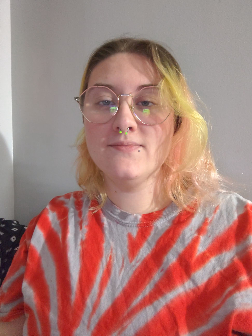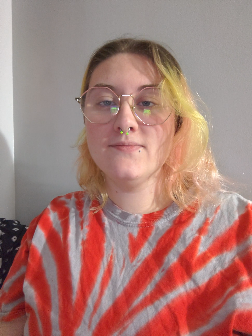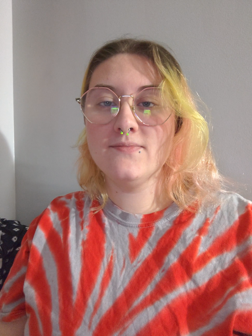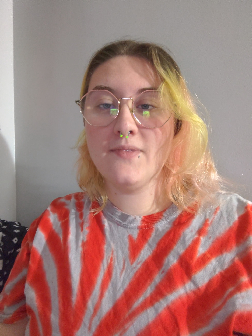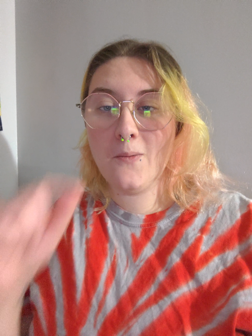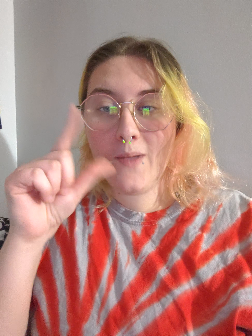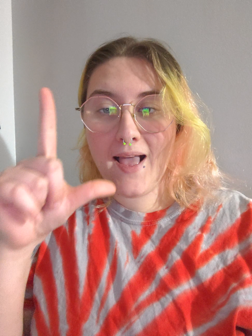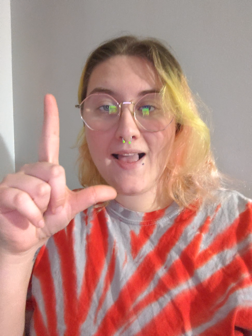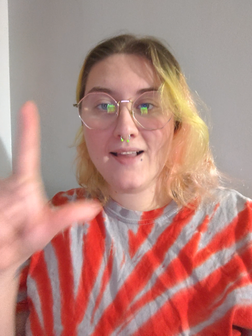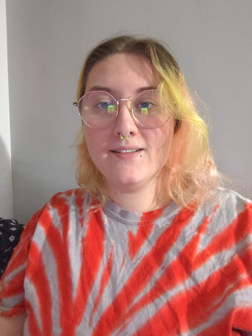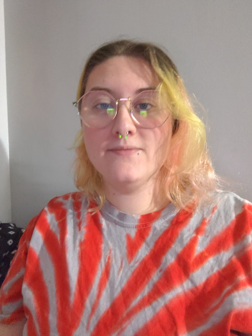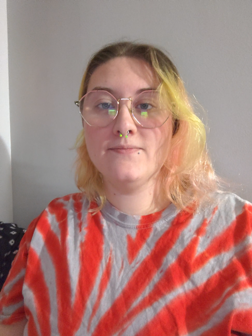wake